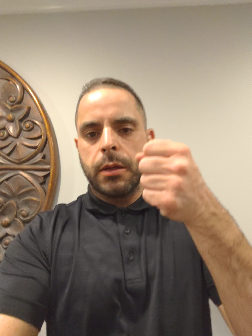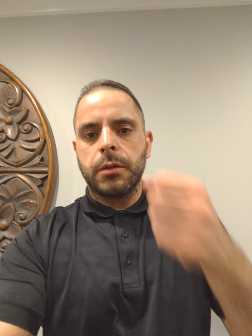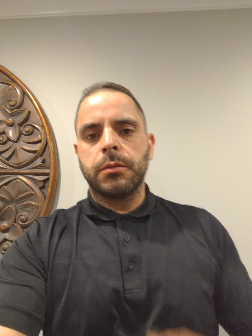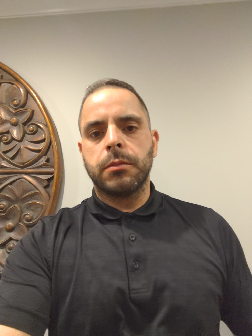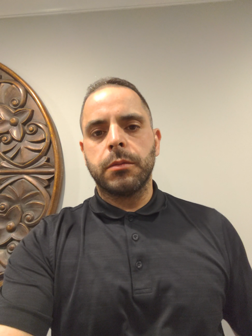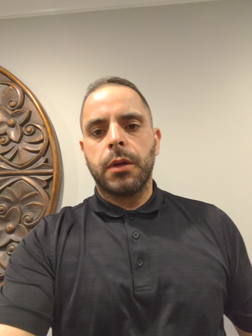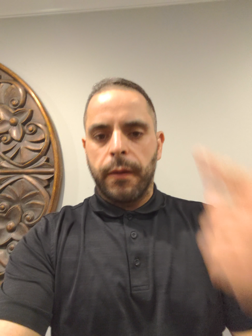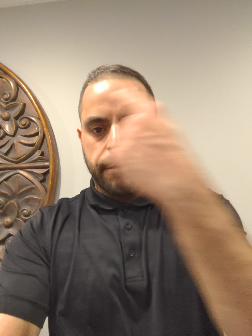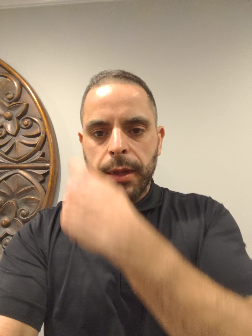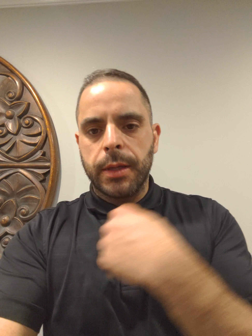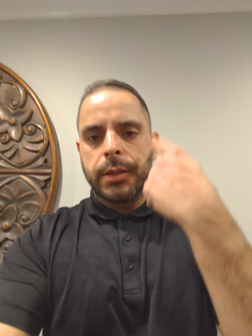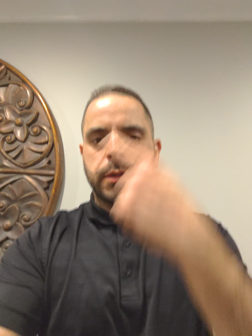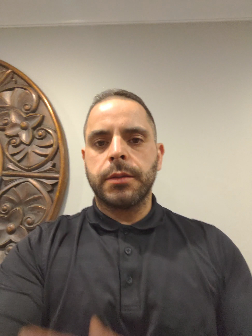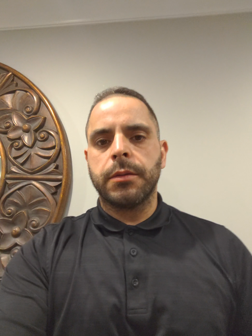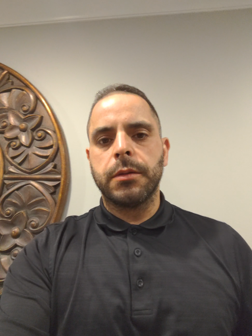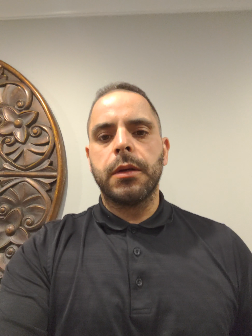face